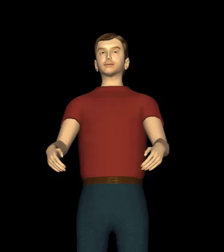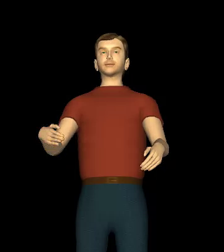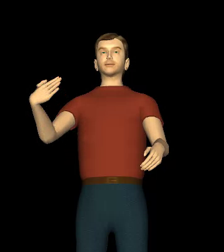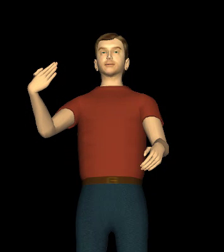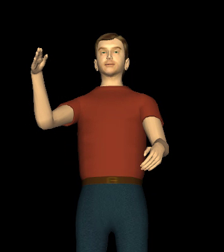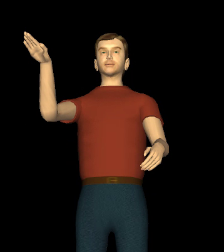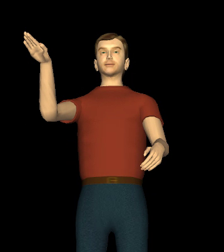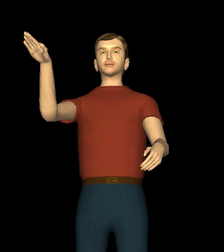آخر